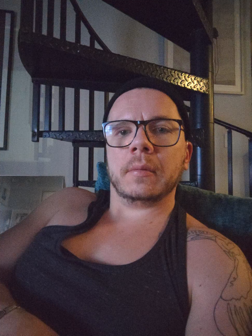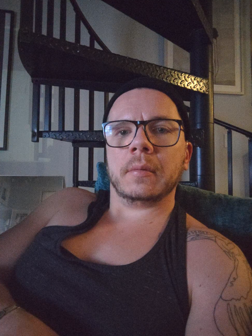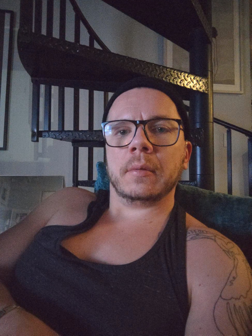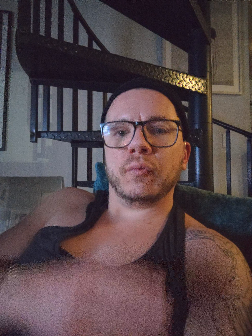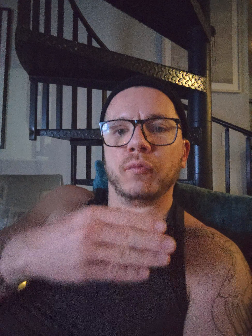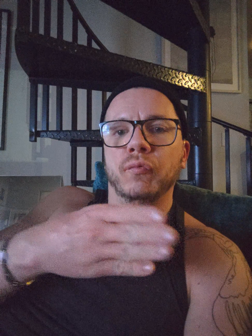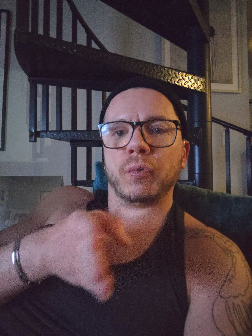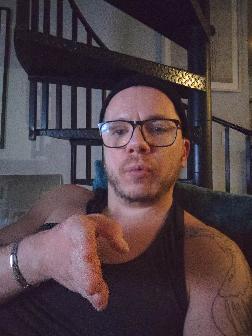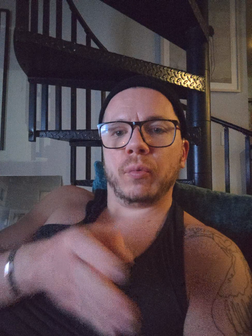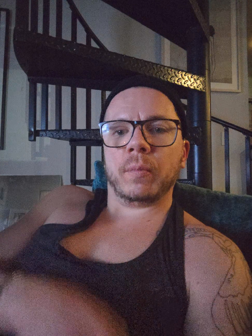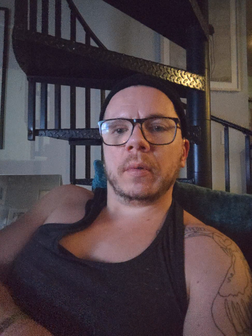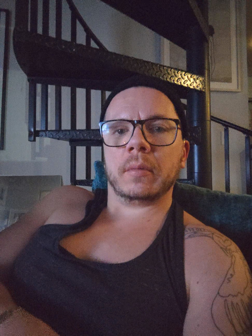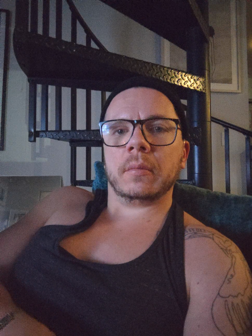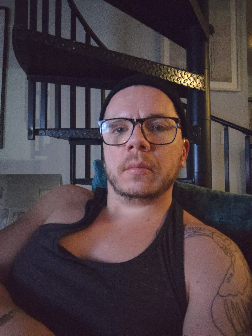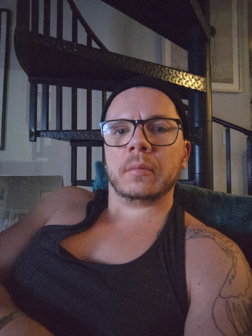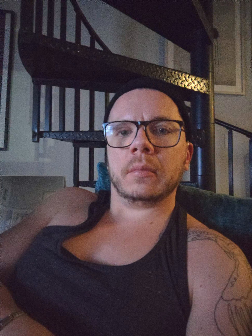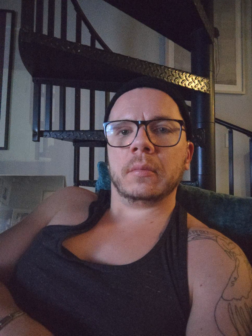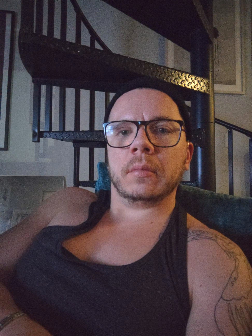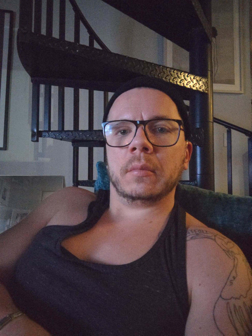room